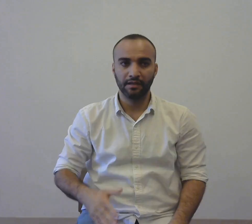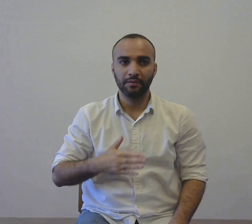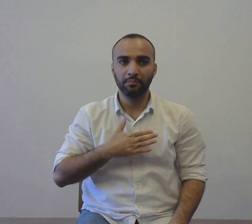mən